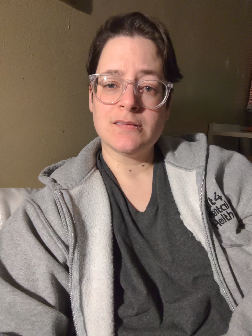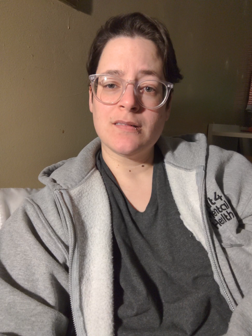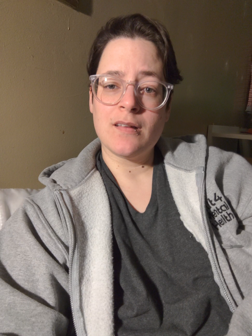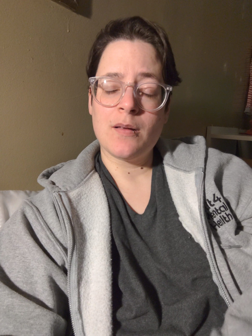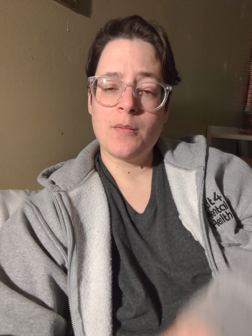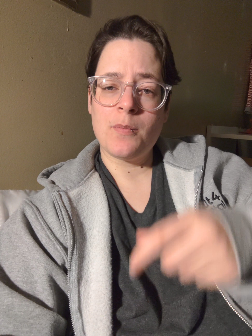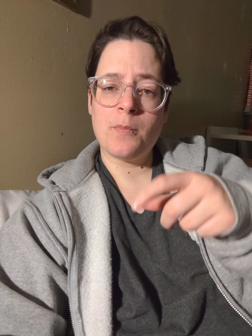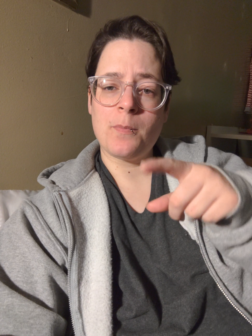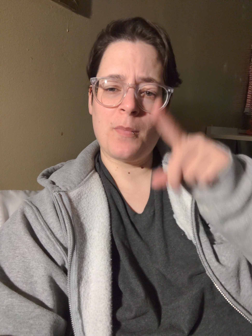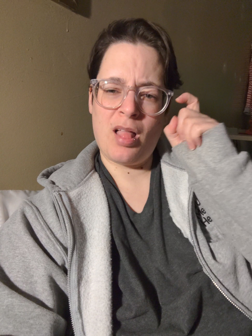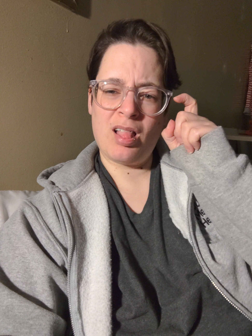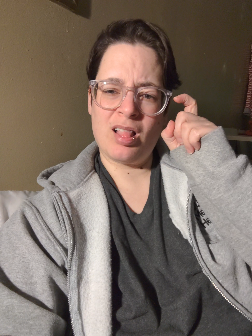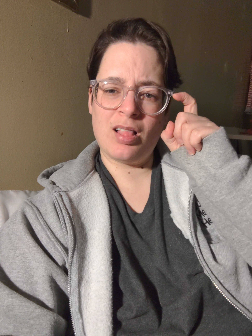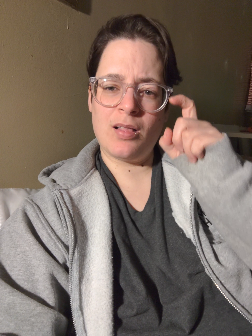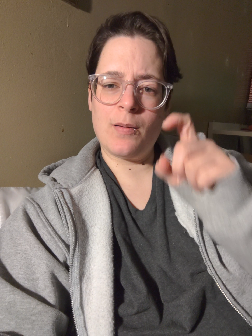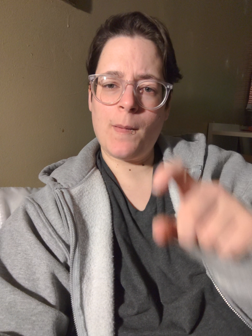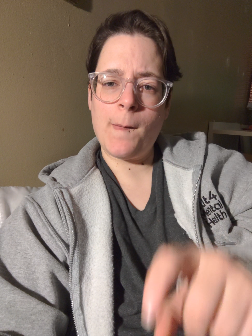puzzle